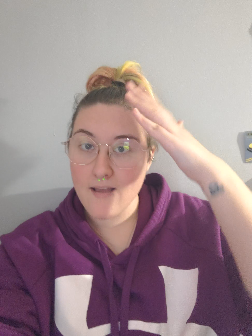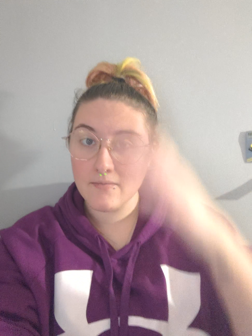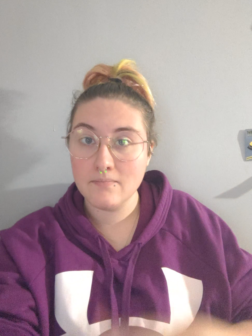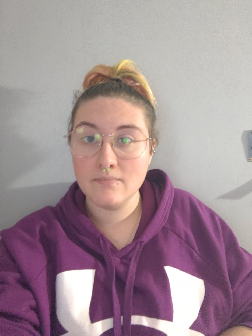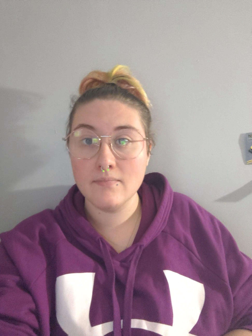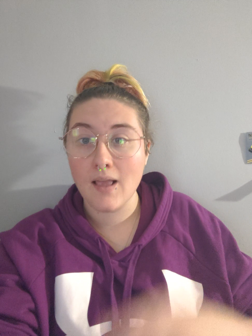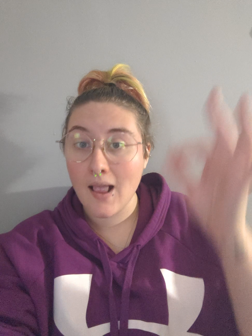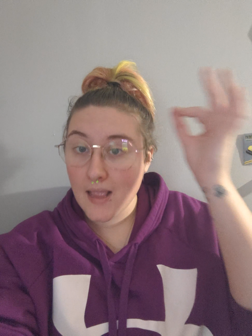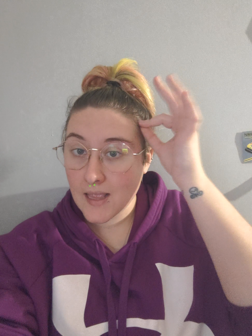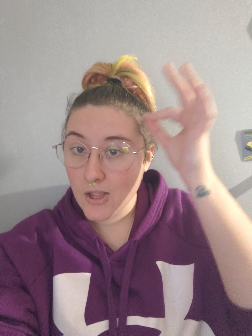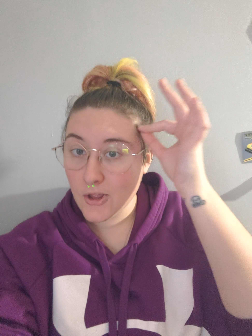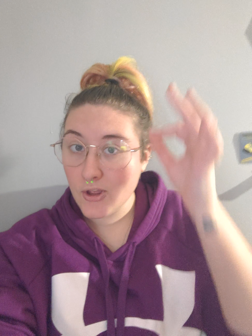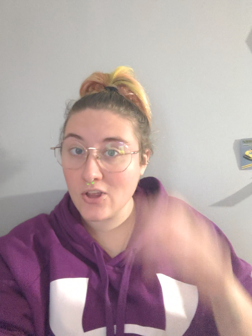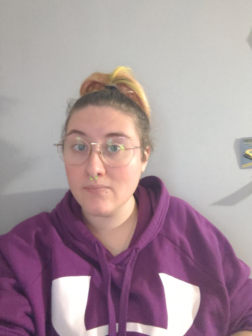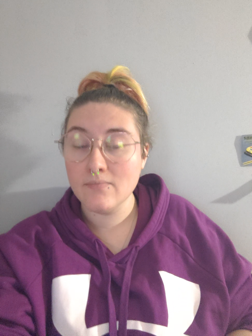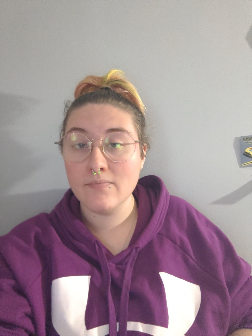hair